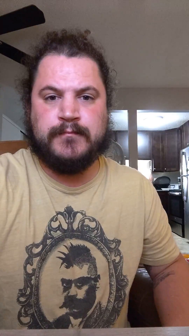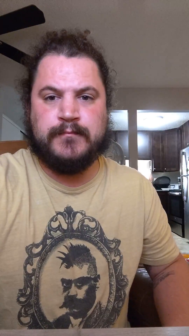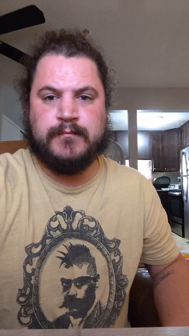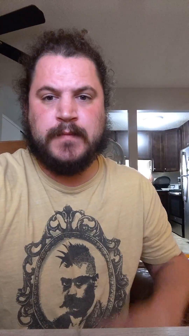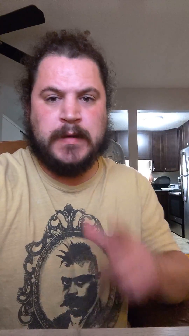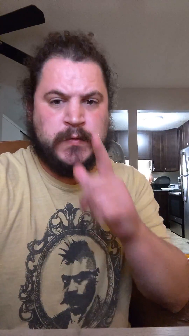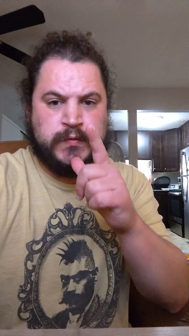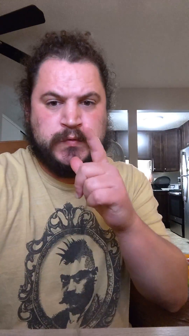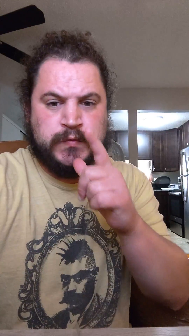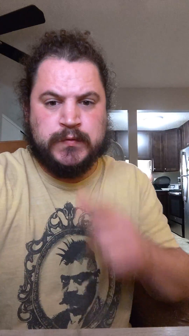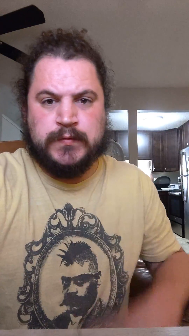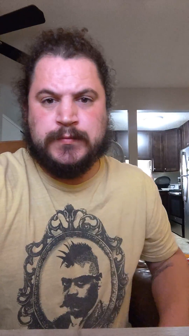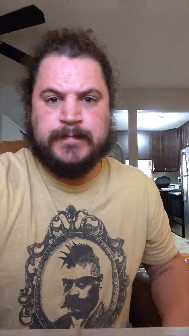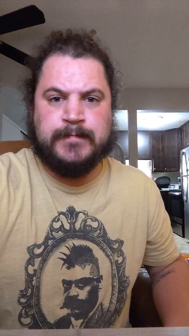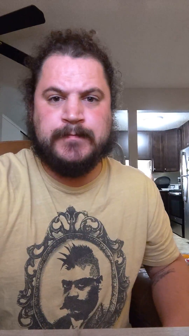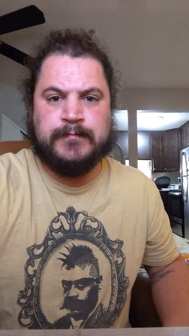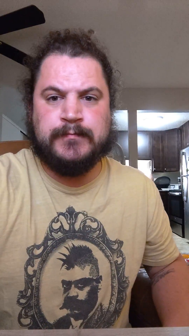lunch